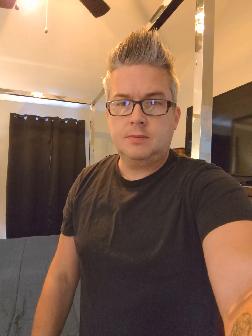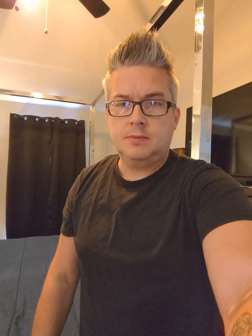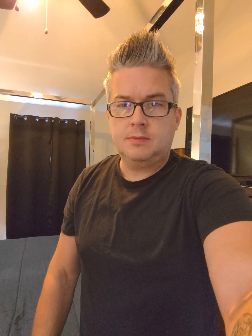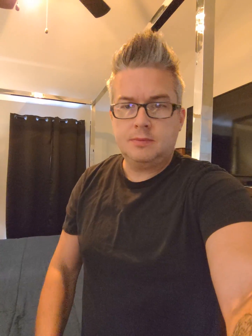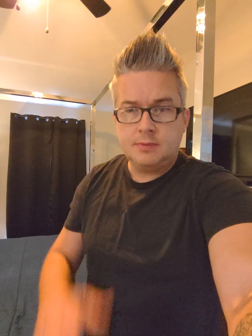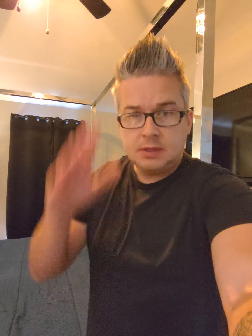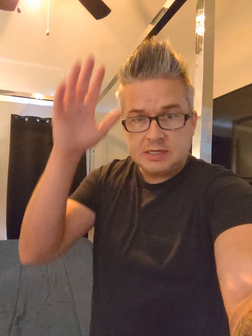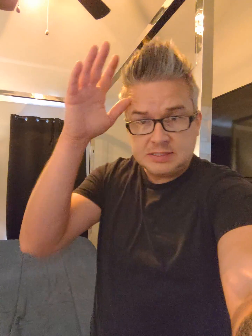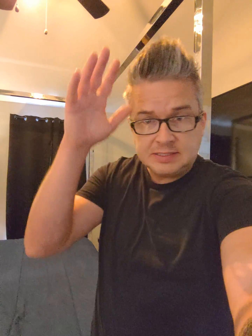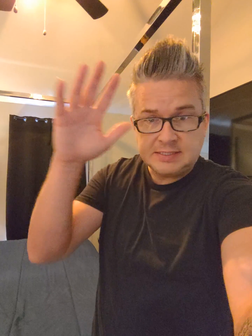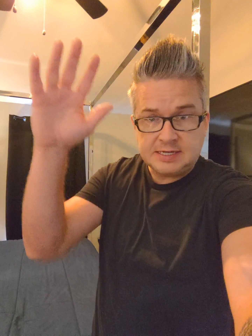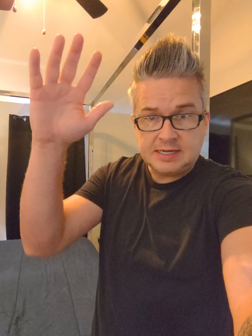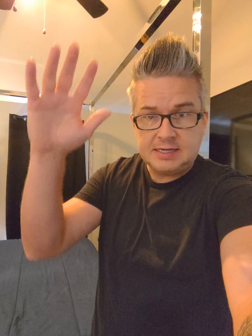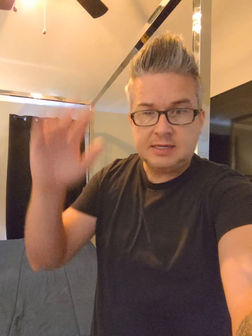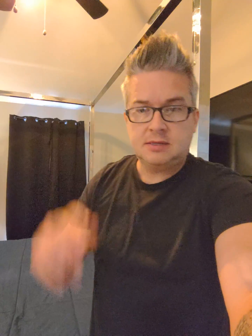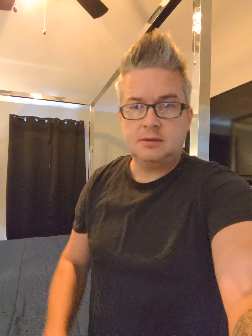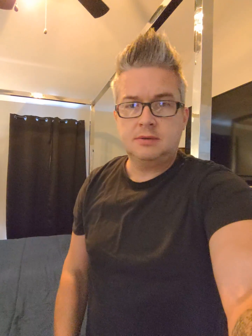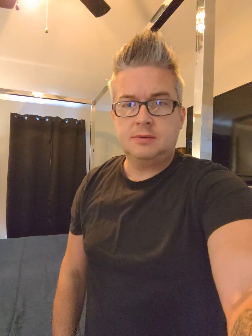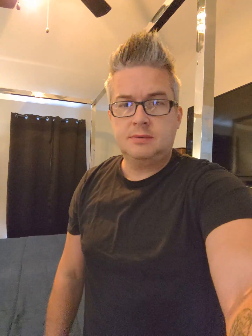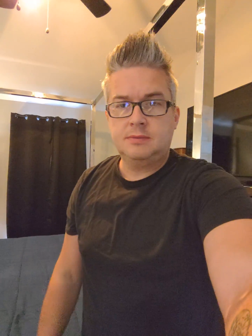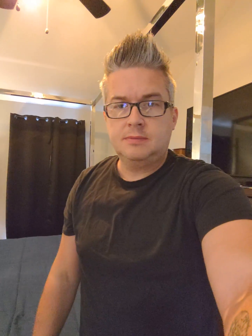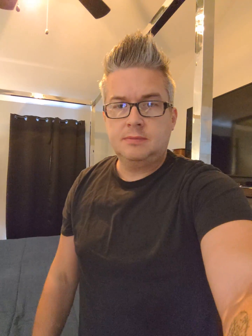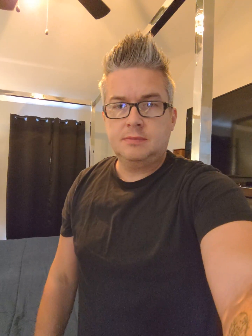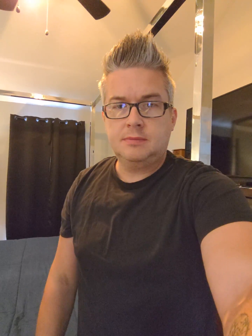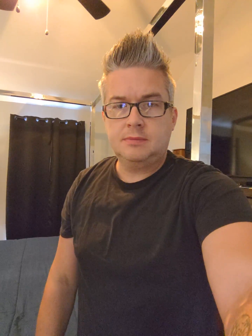moose